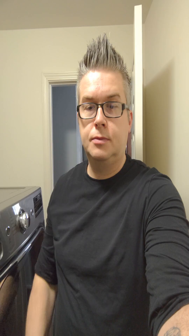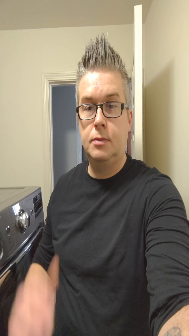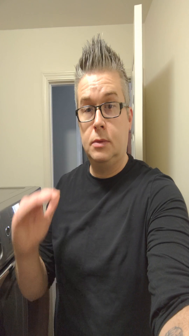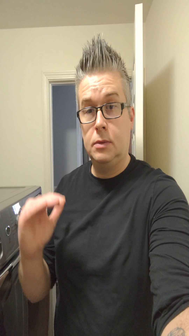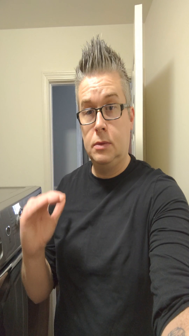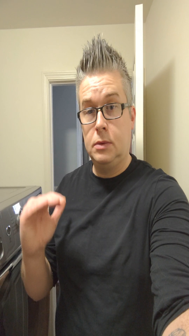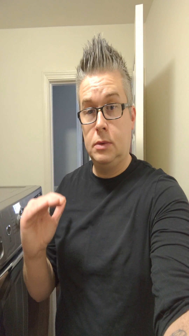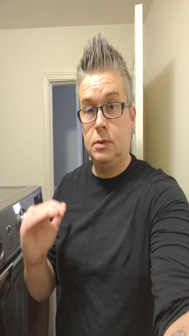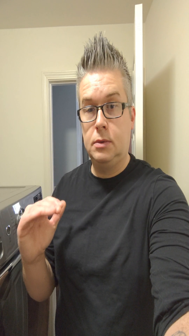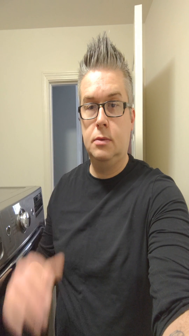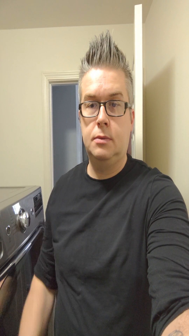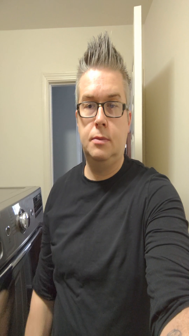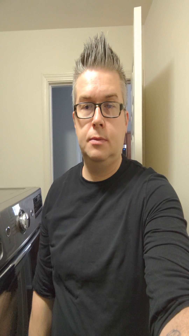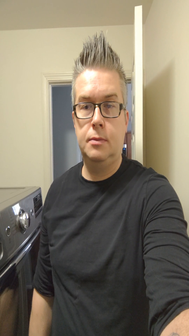child